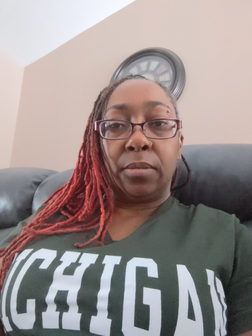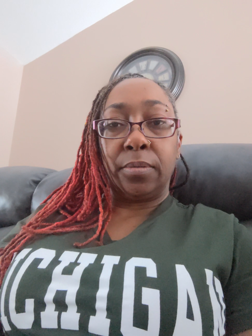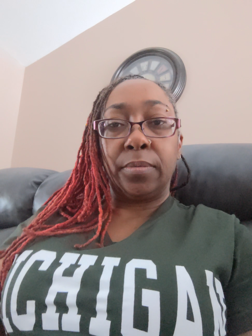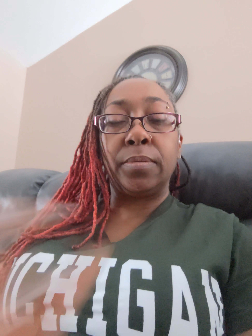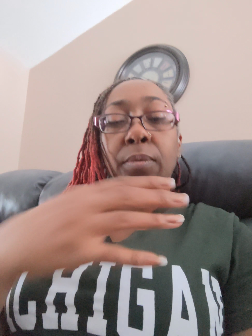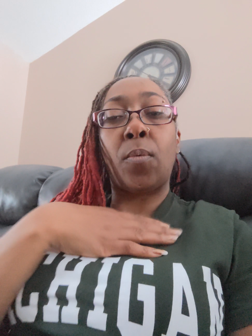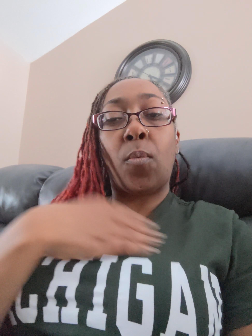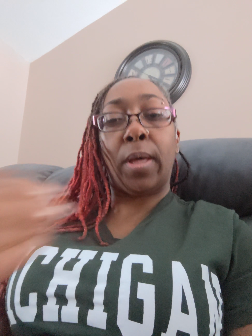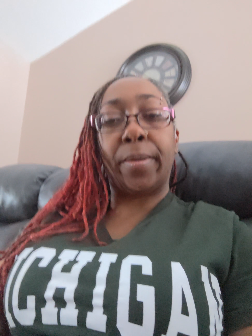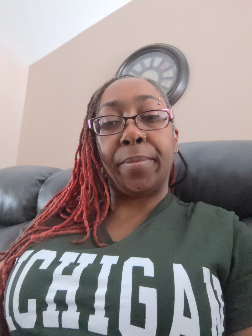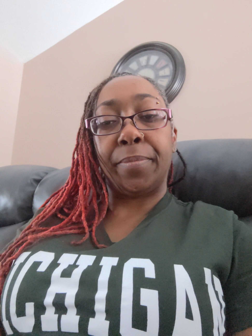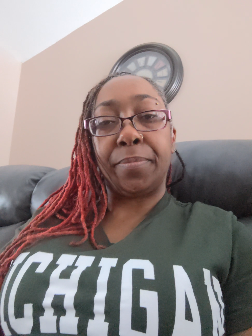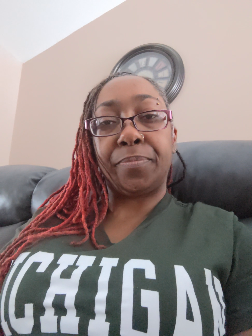white